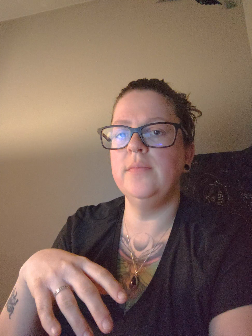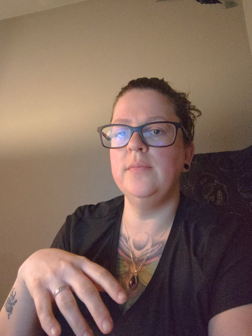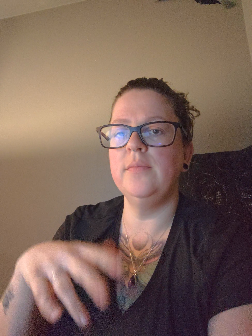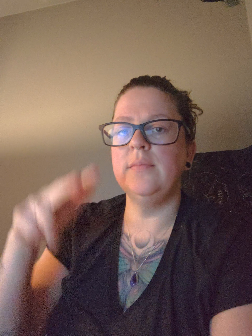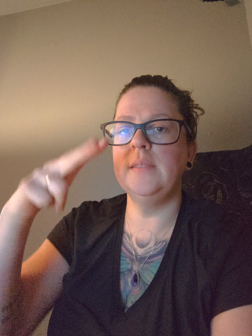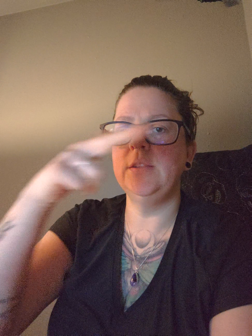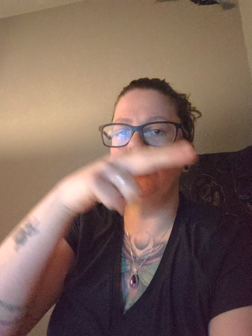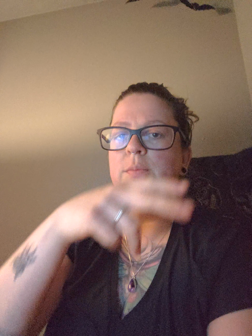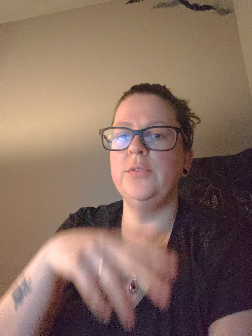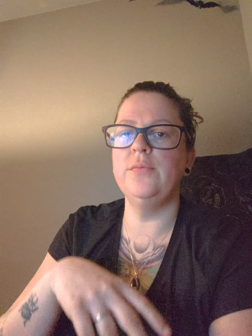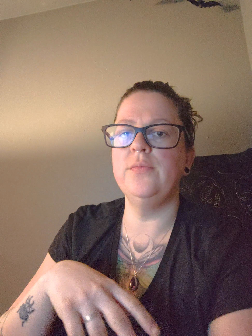helicopter